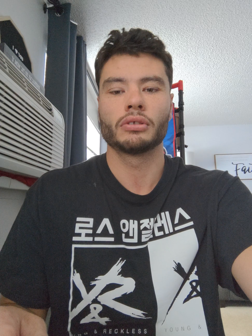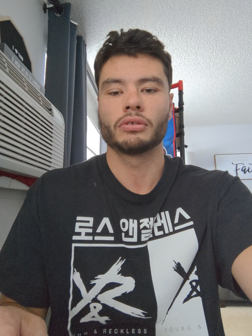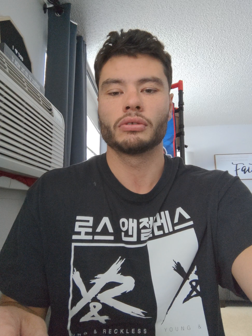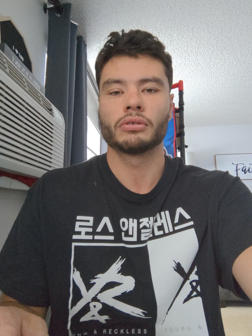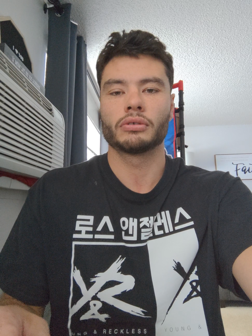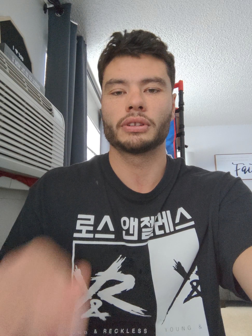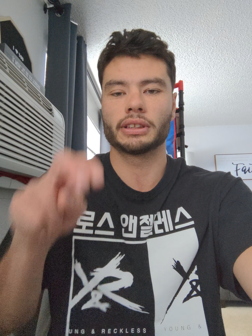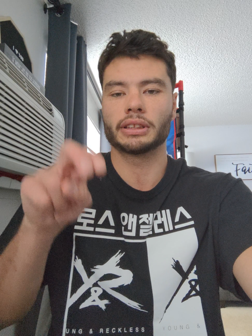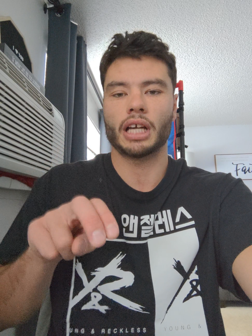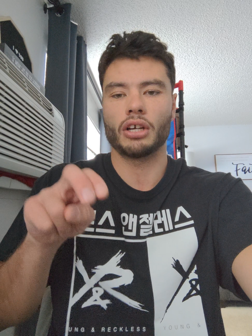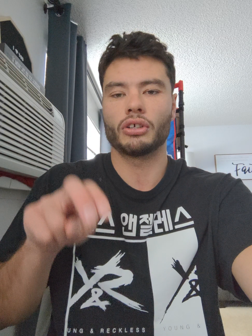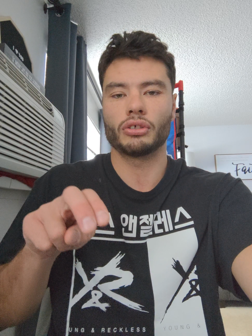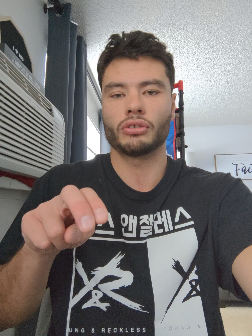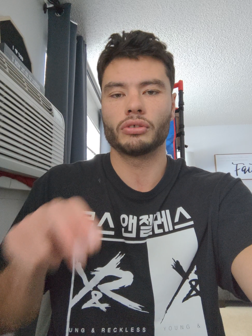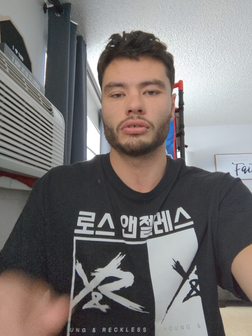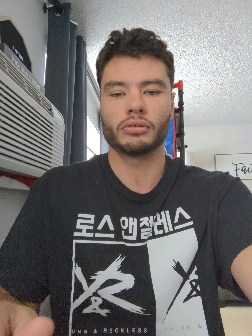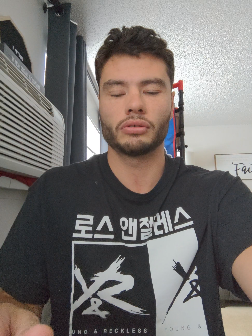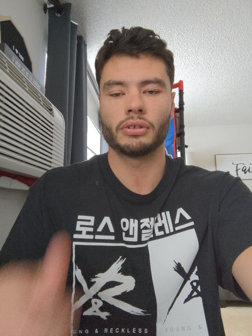chair